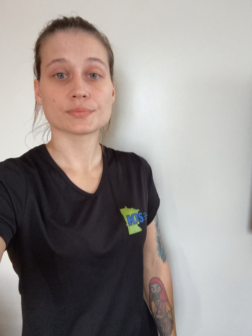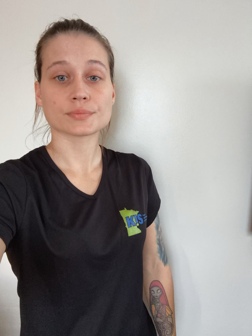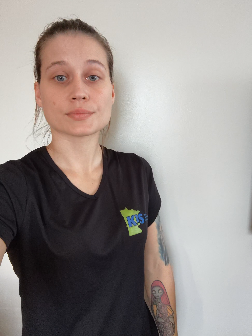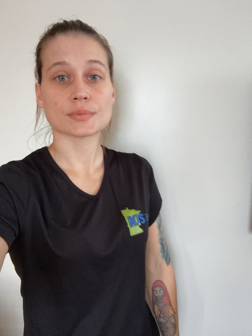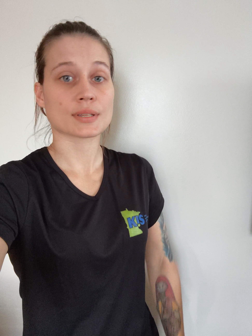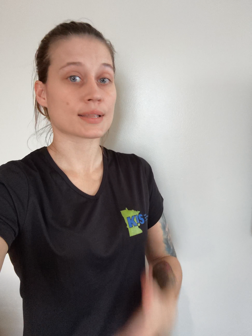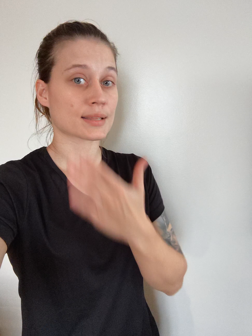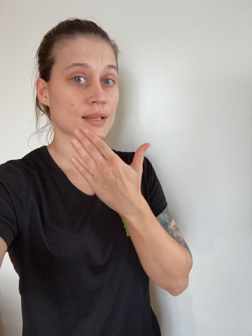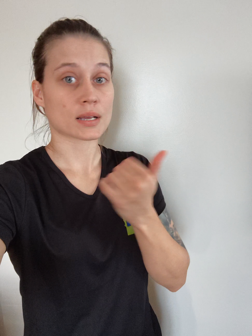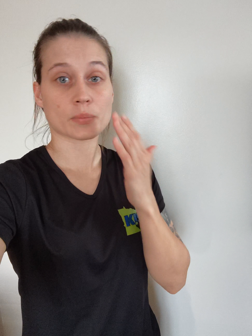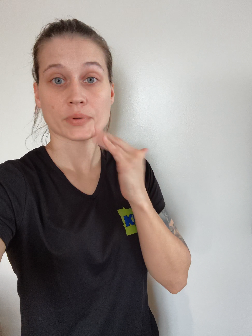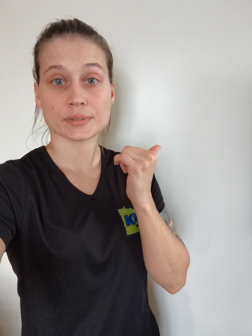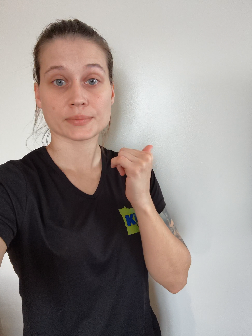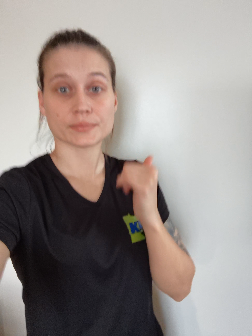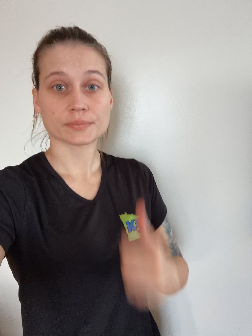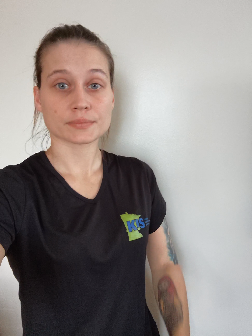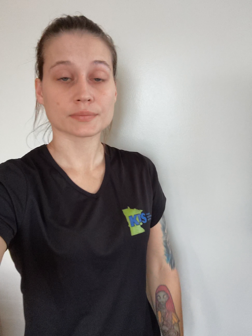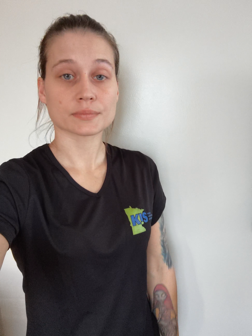napkin